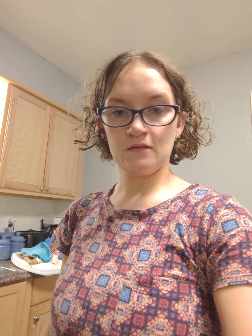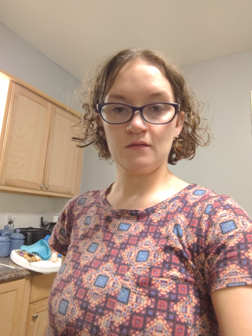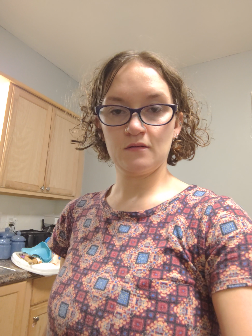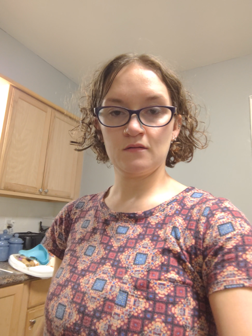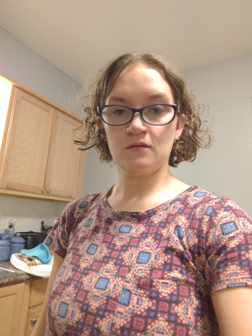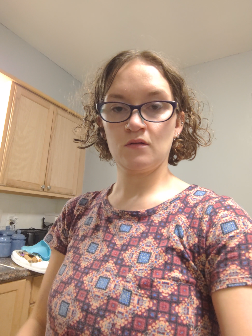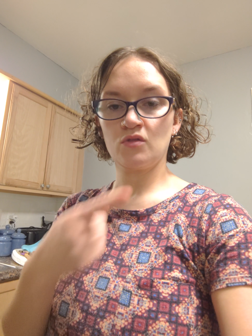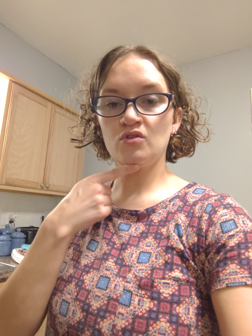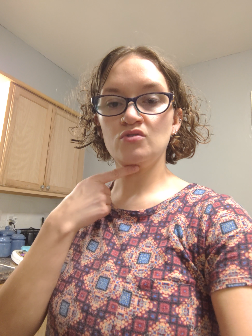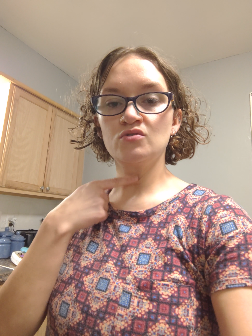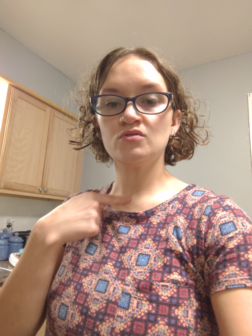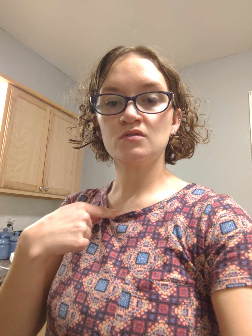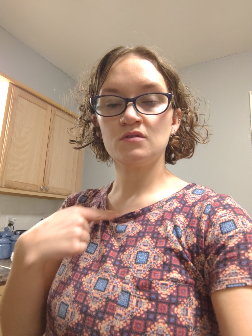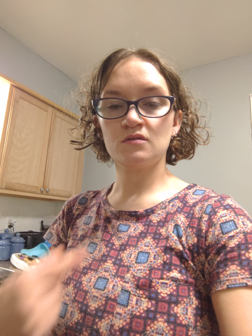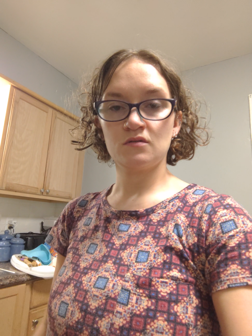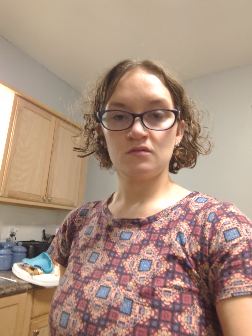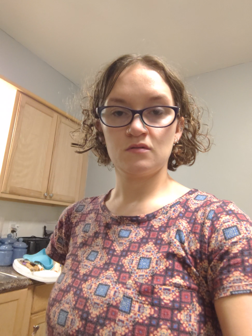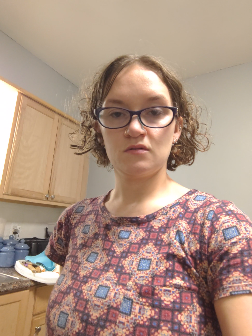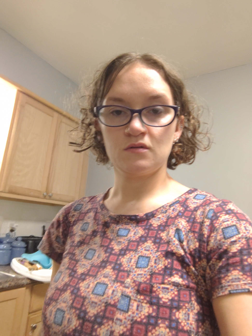thirsty